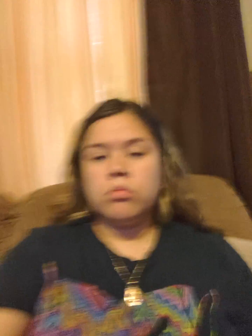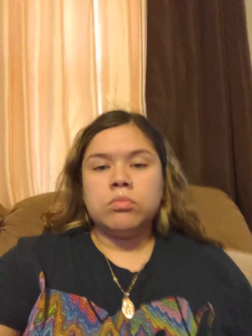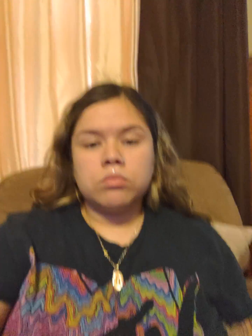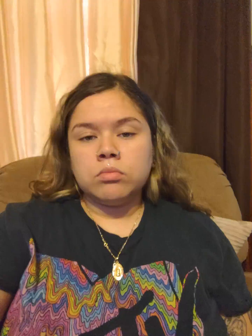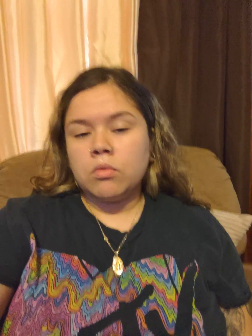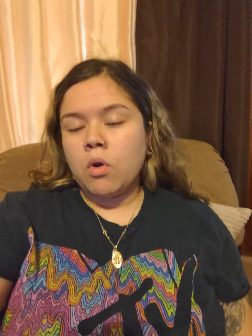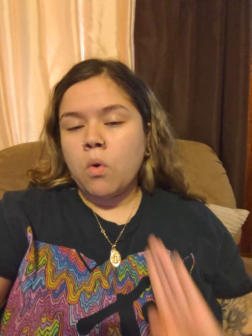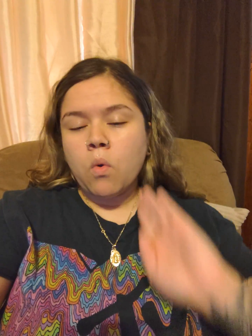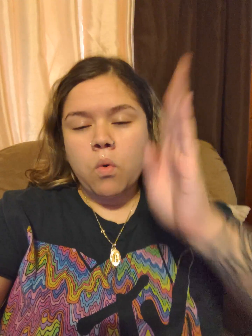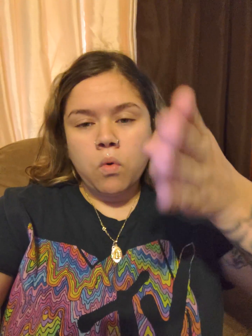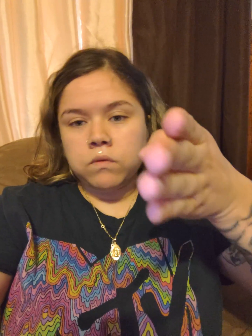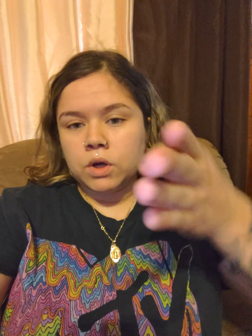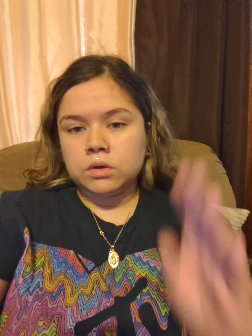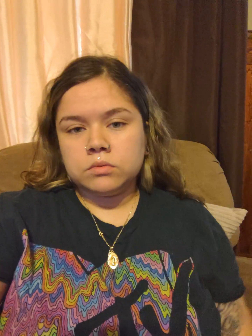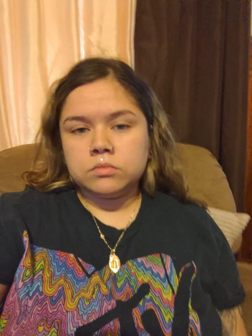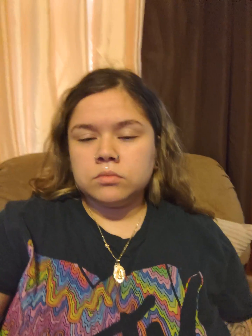over